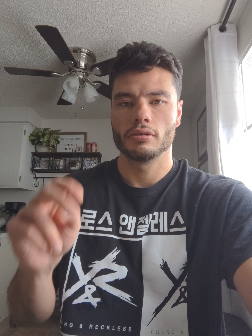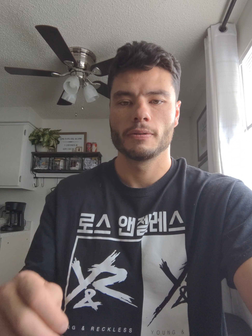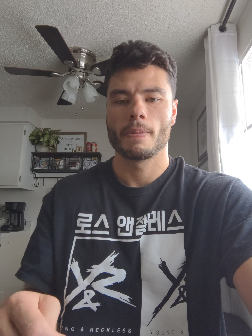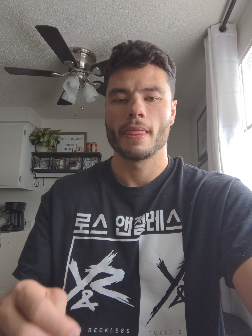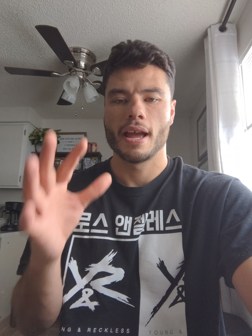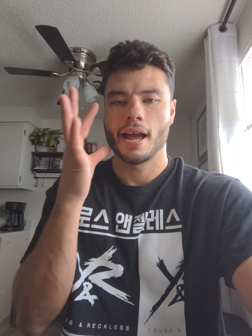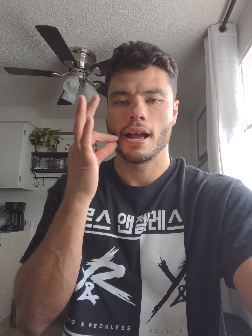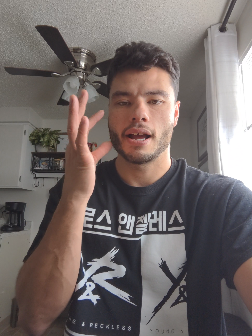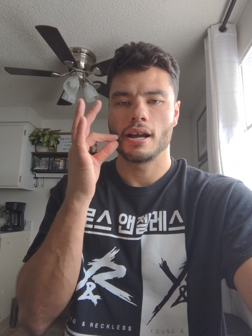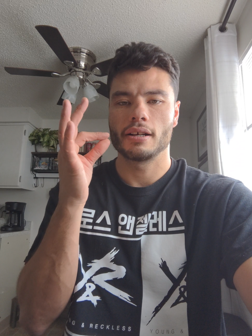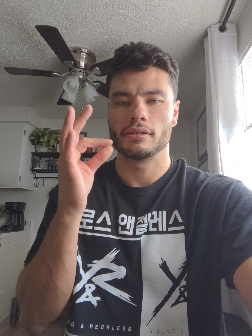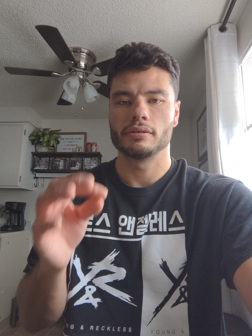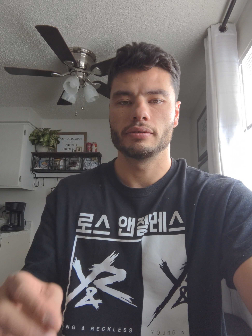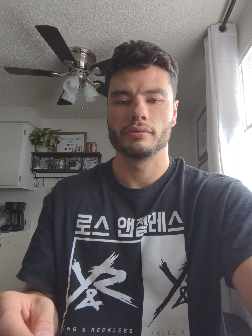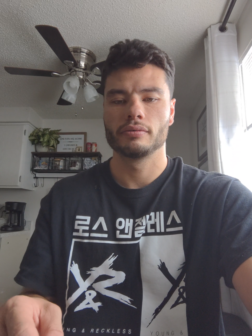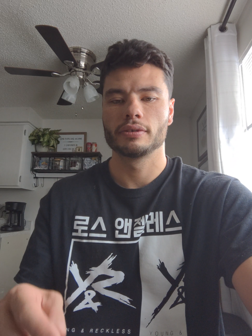cat